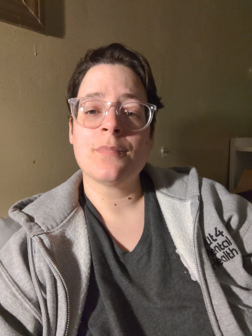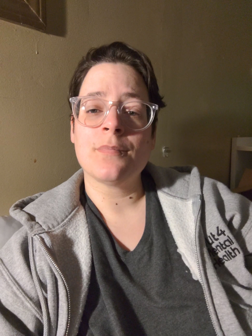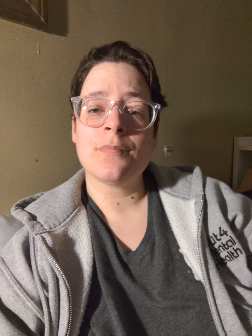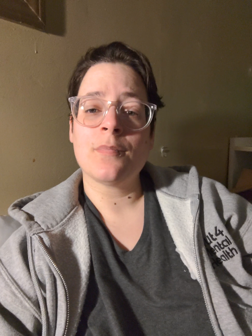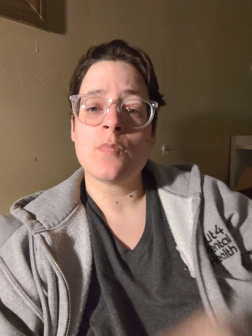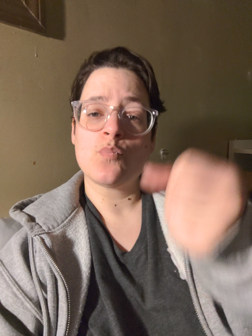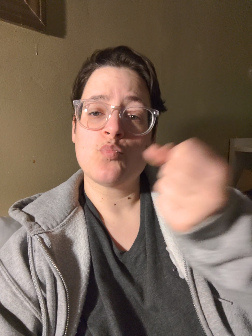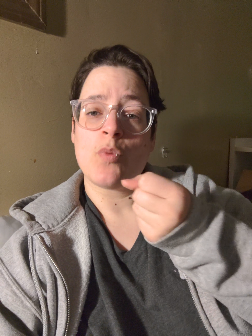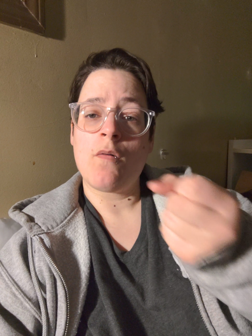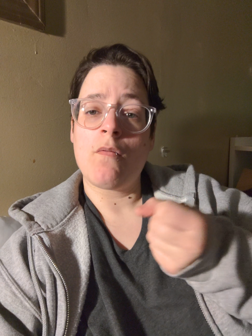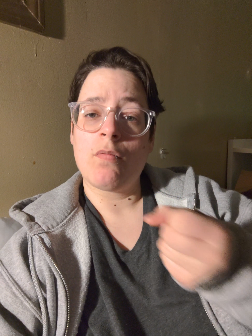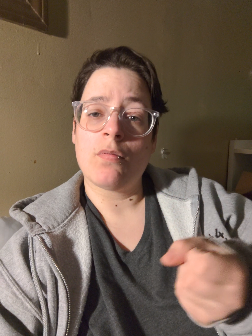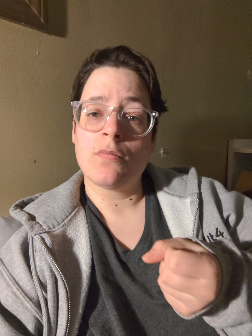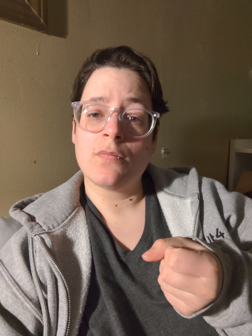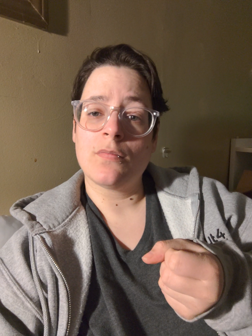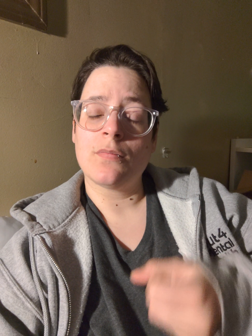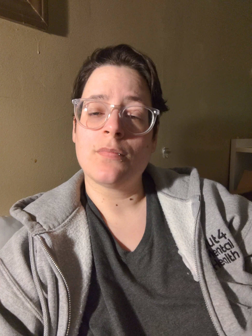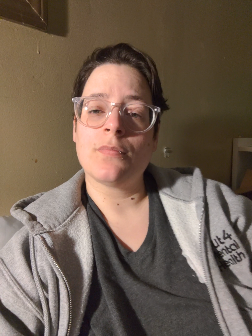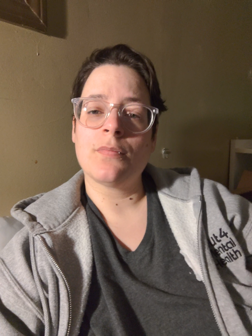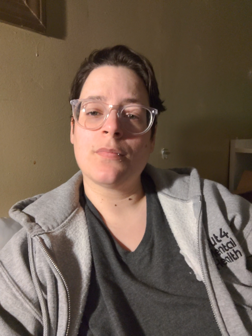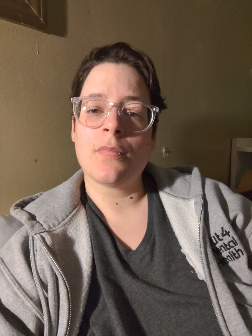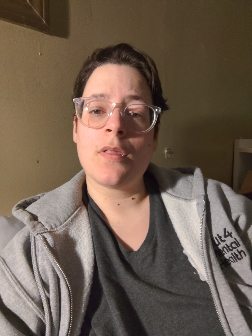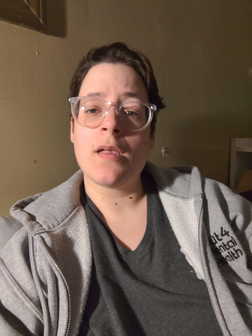drawer